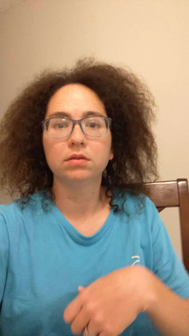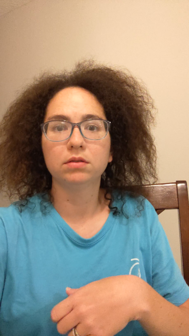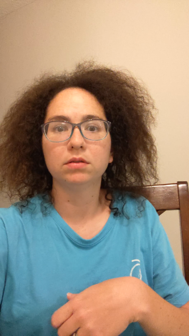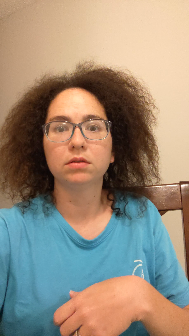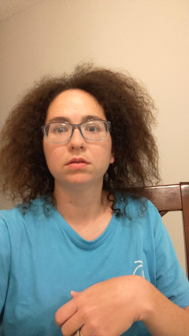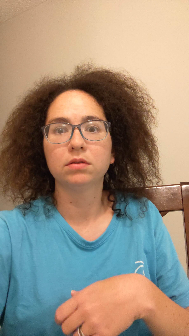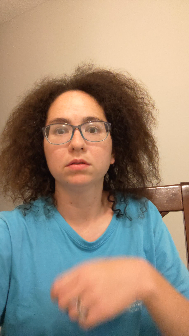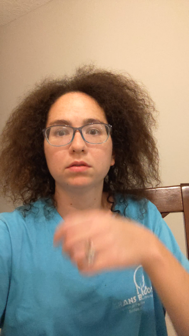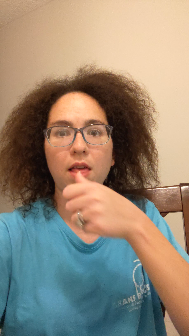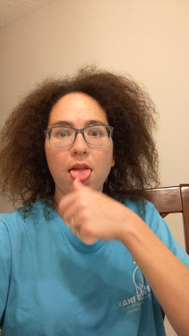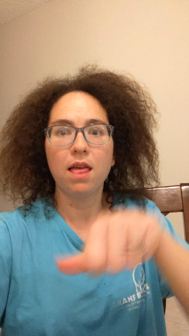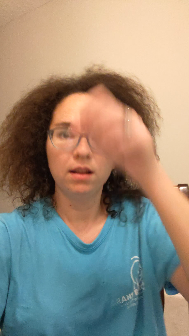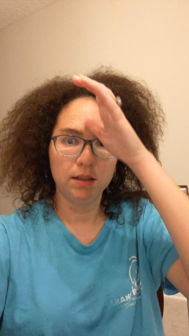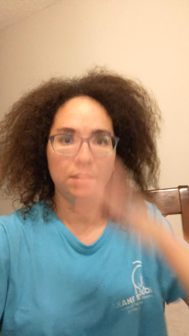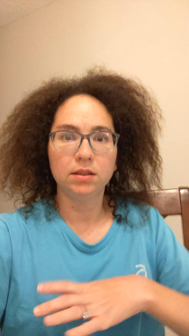mailman